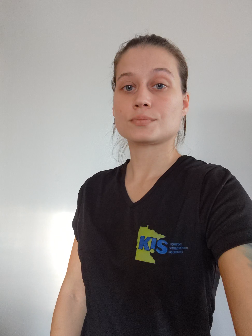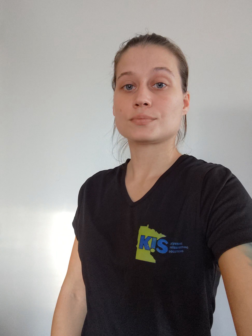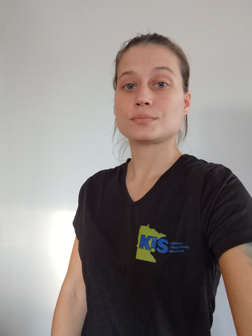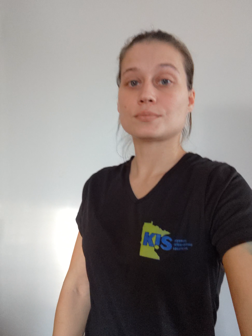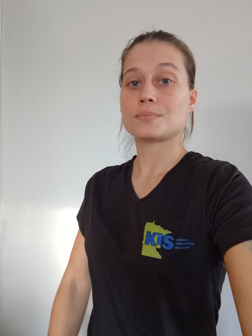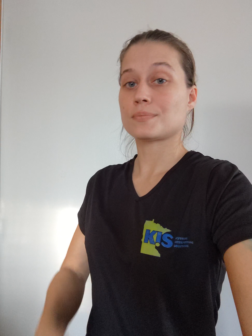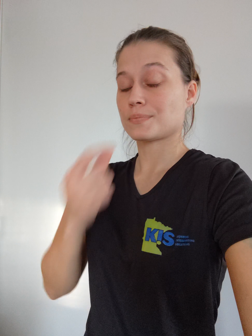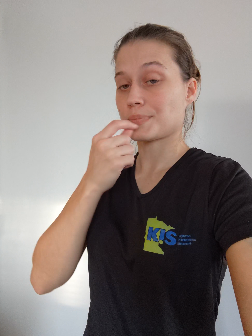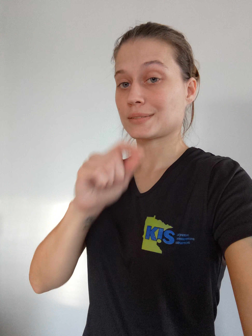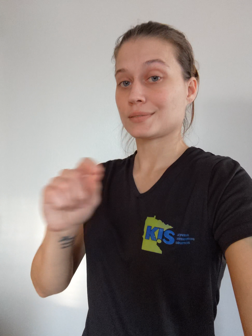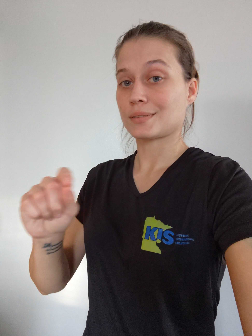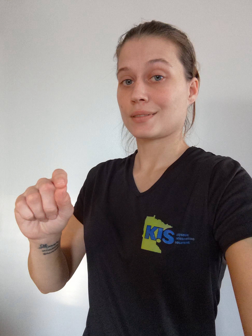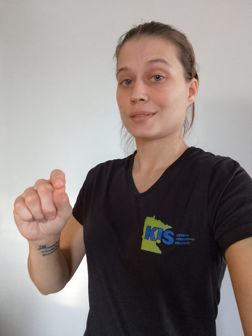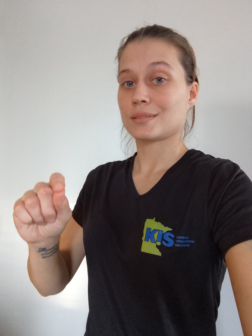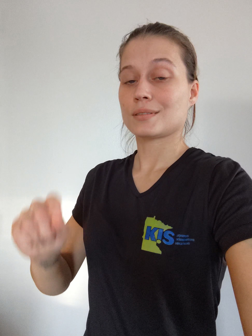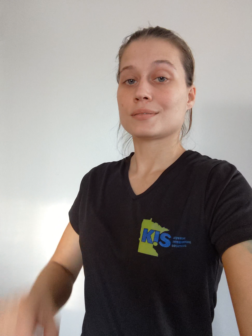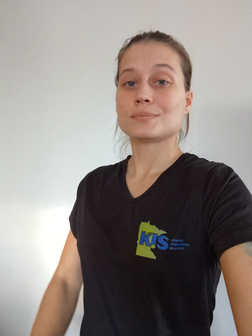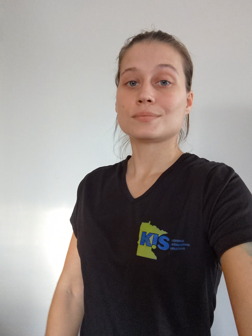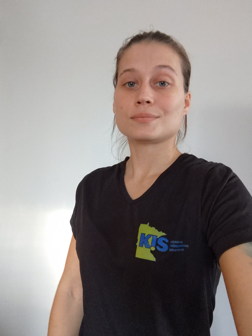pencil